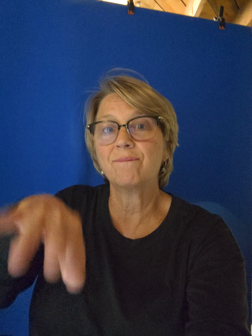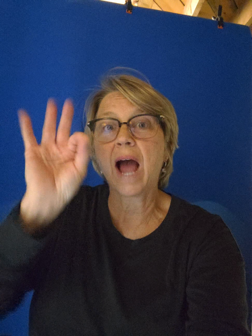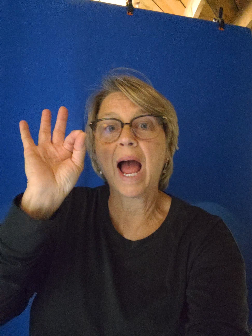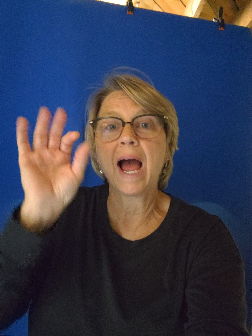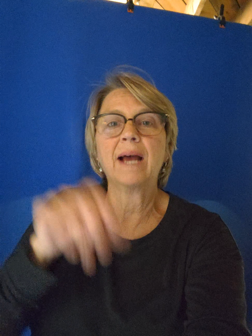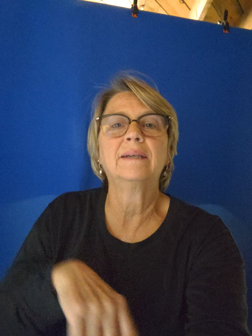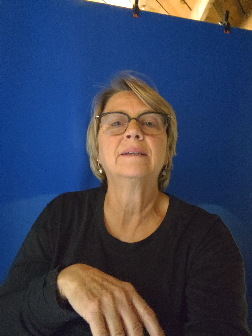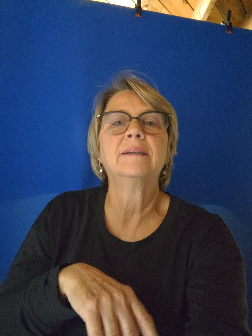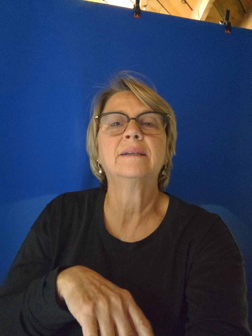find